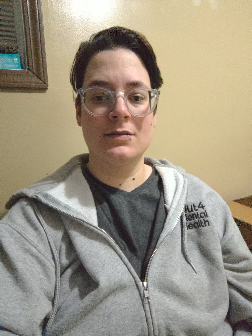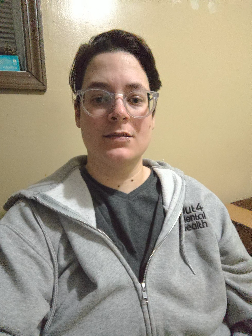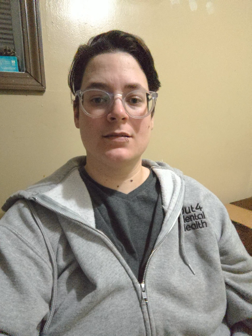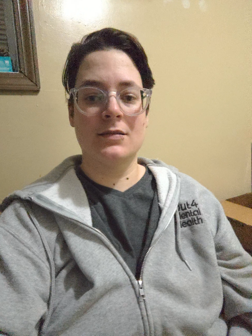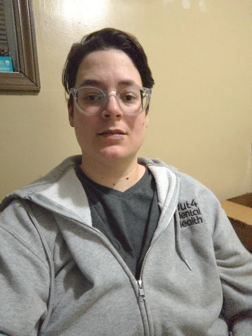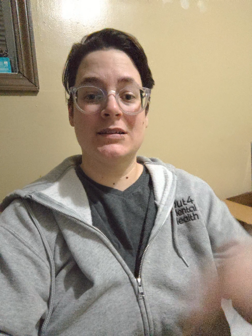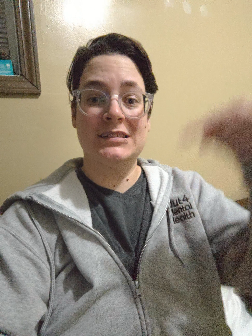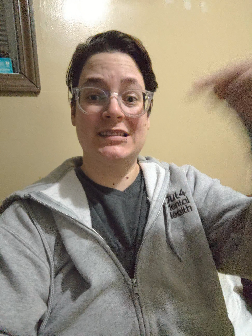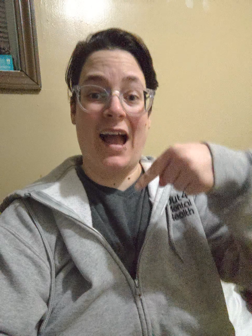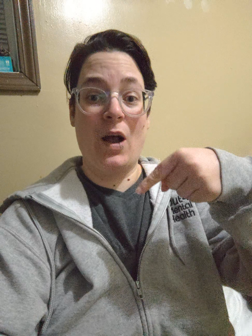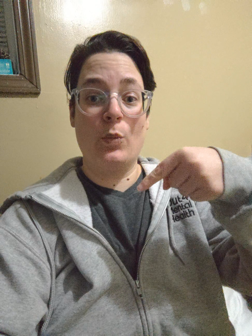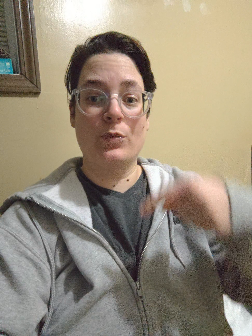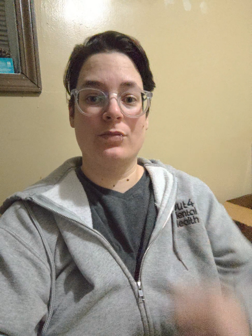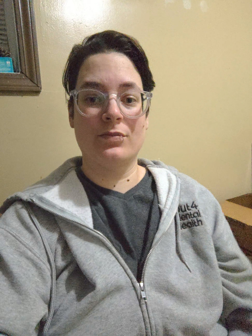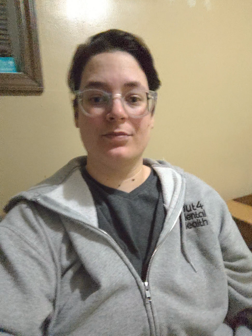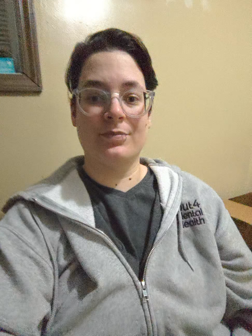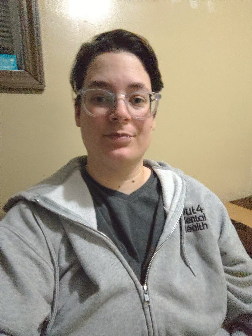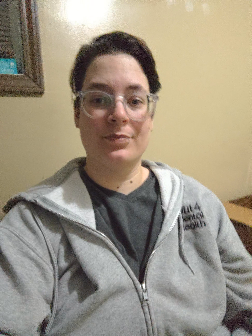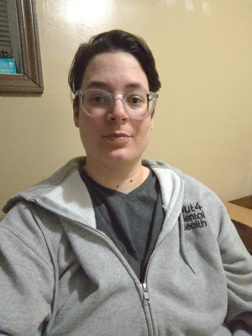down